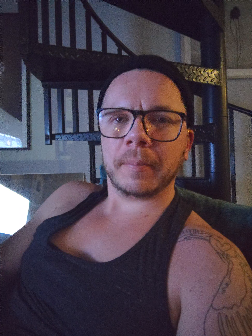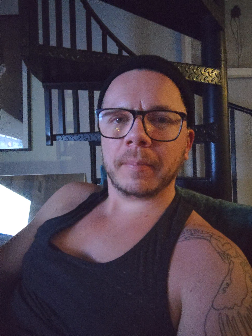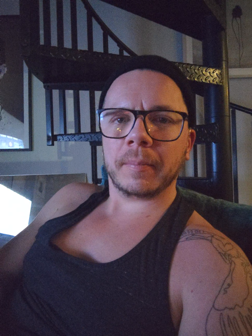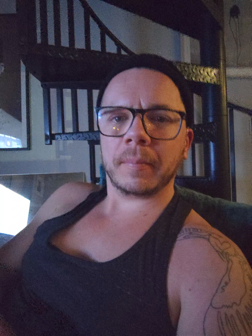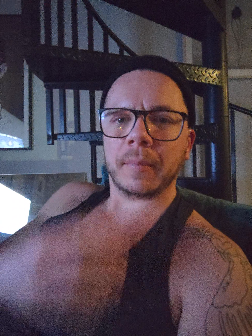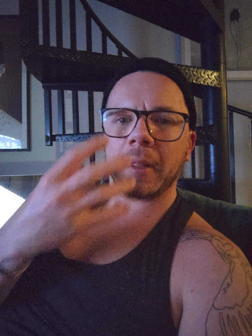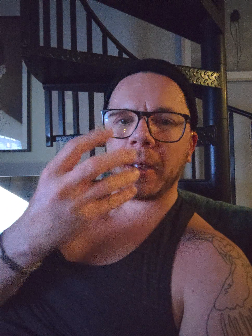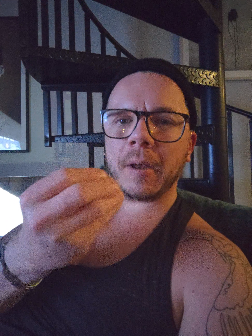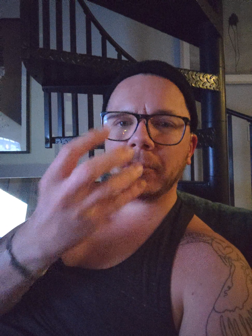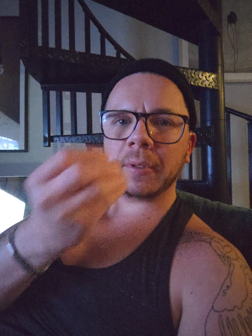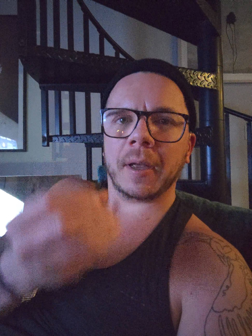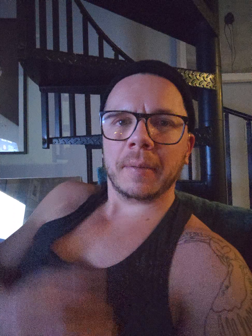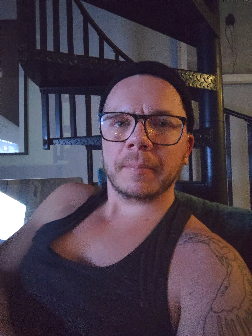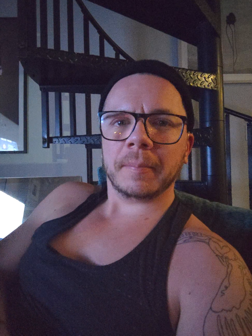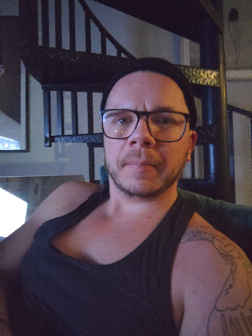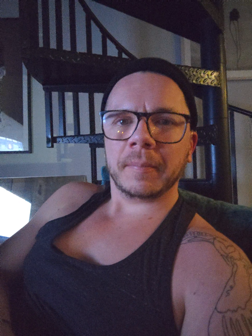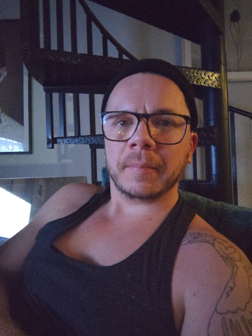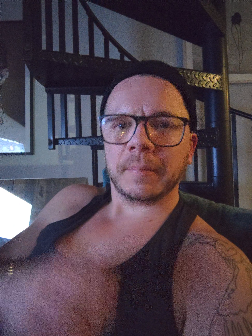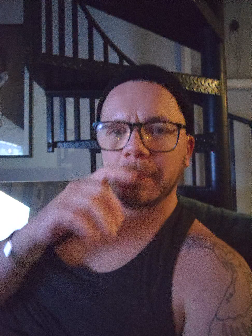outside